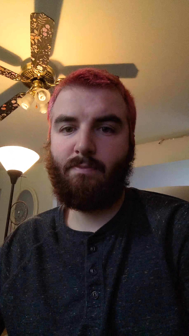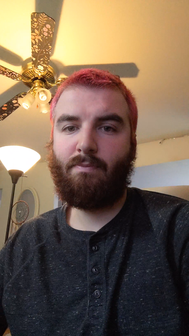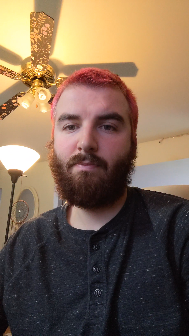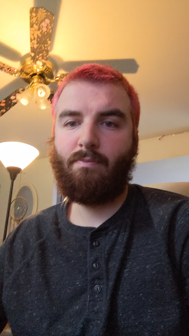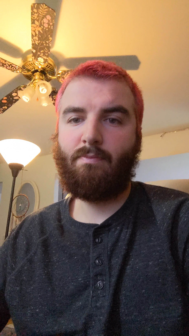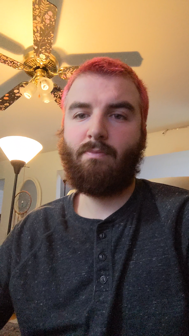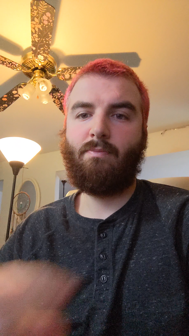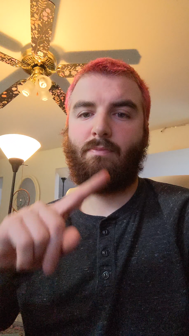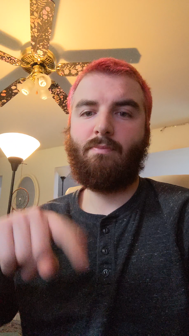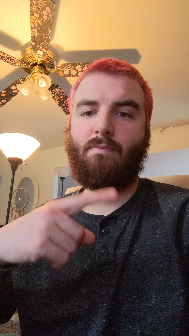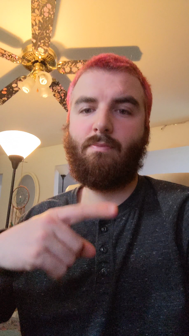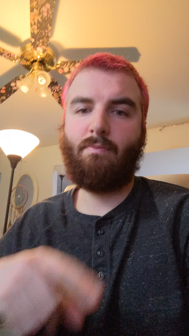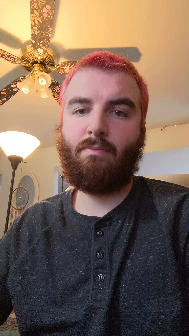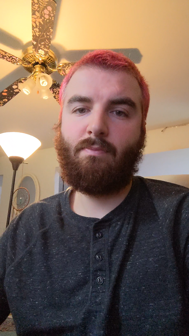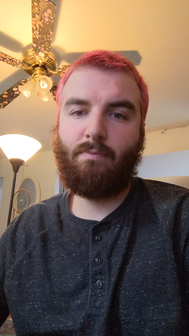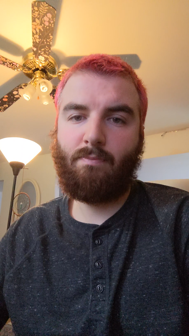about